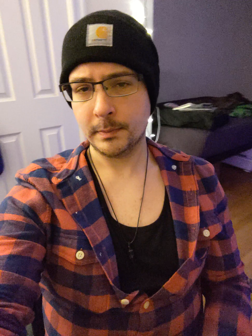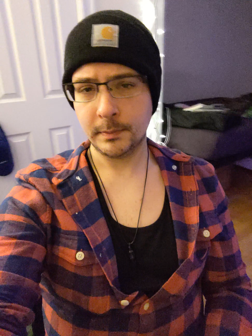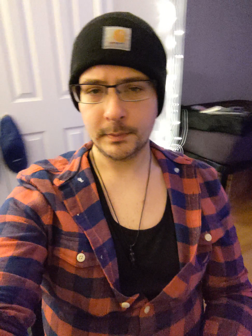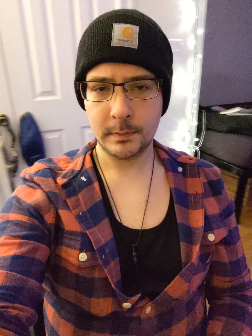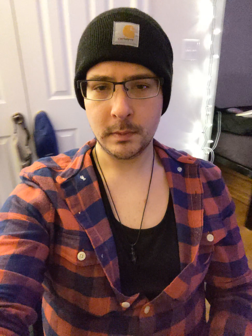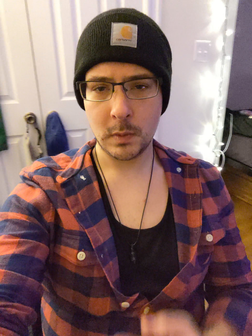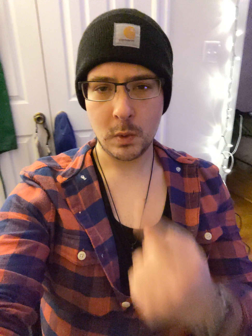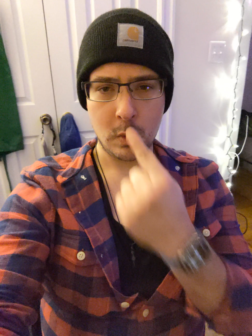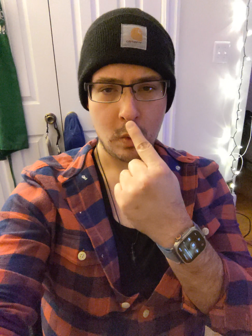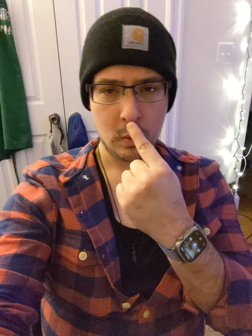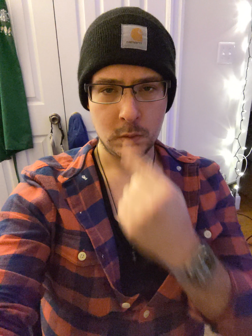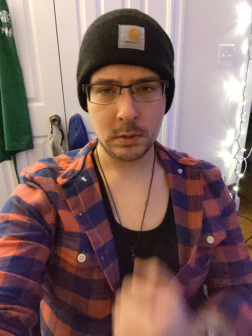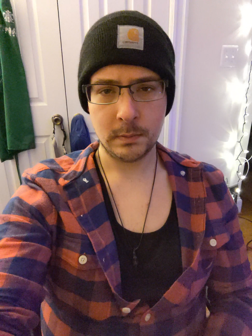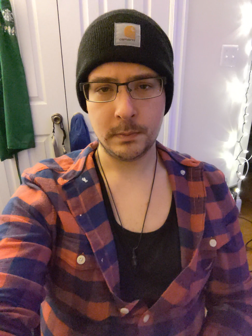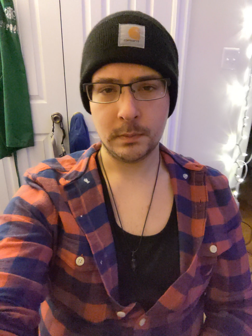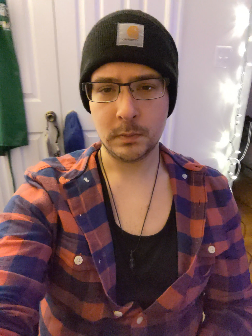nose